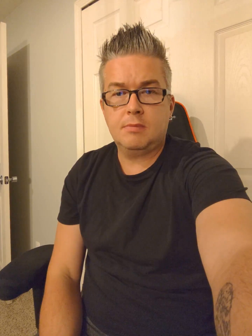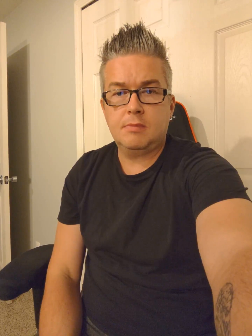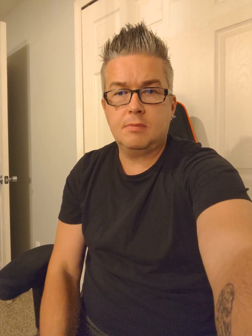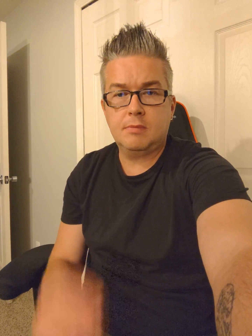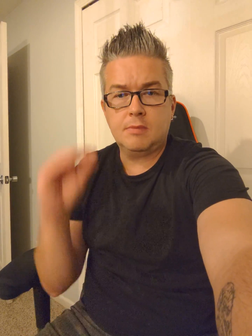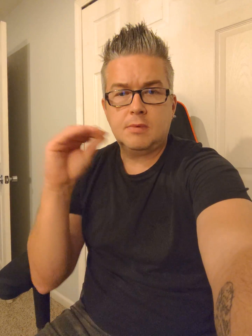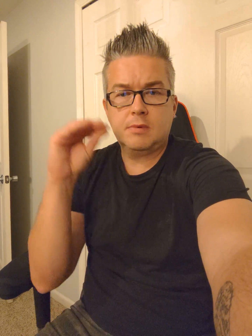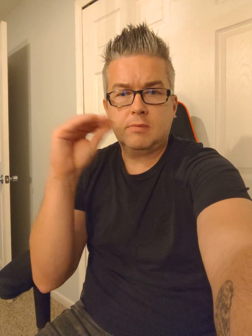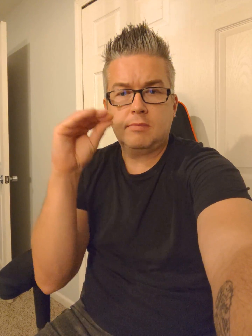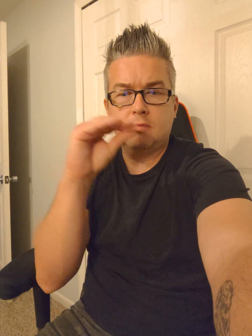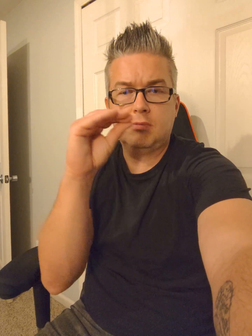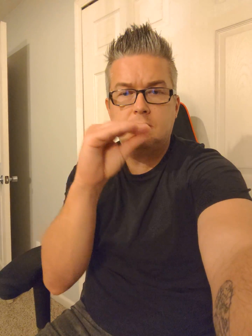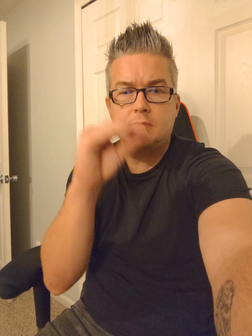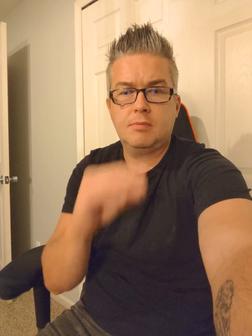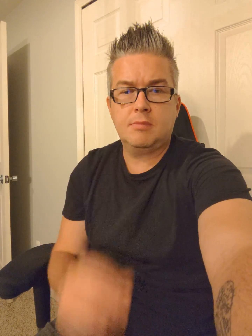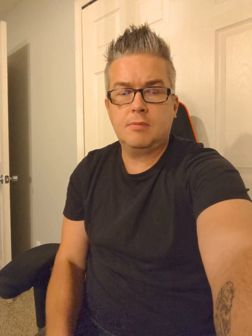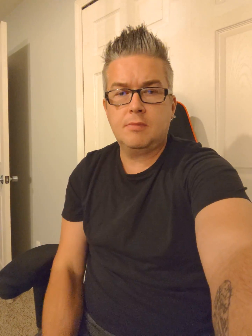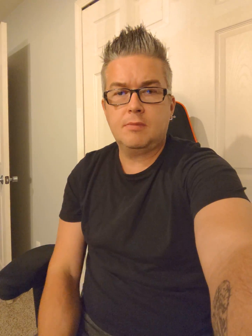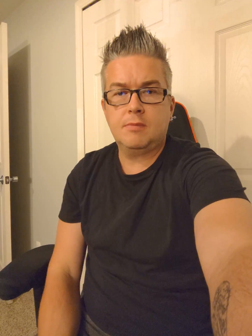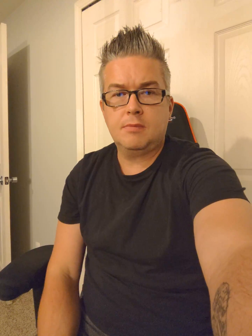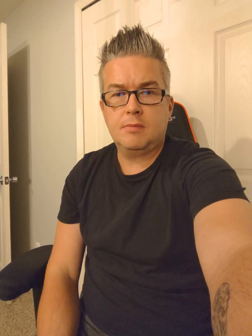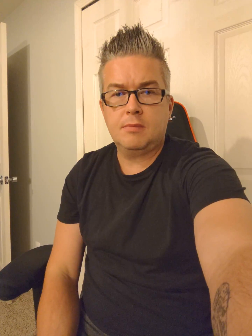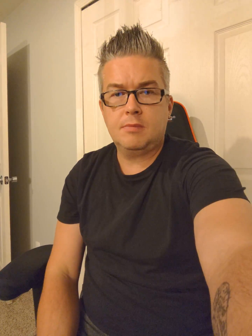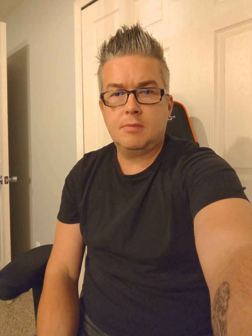dinosaur